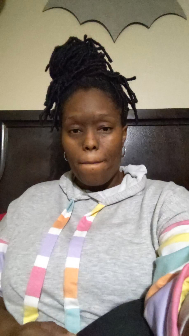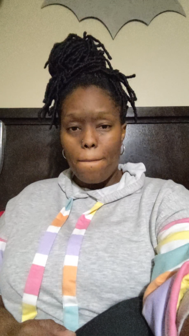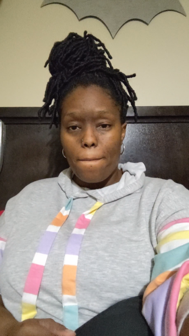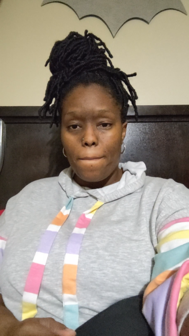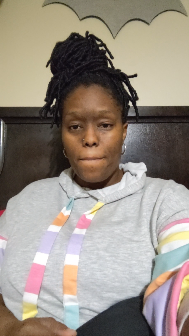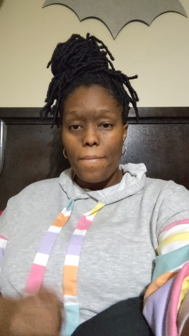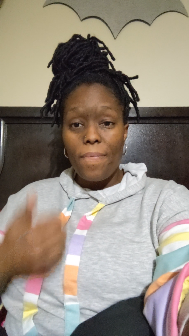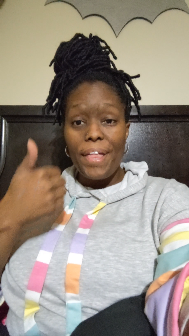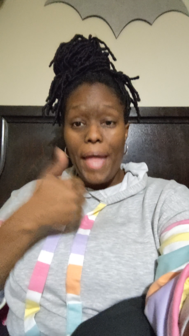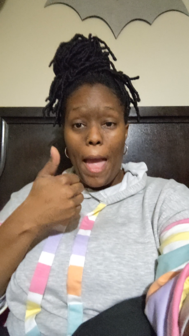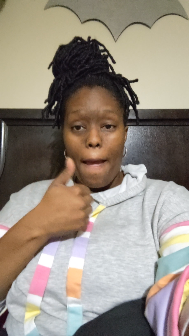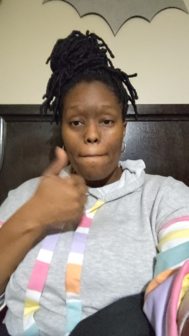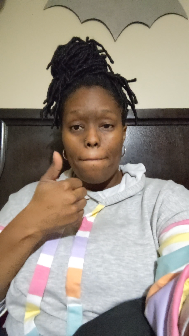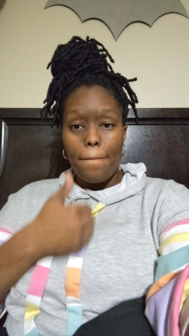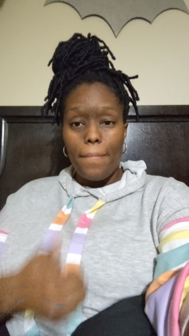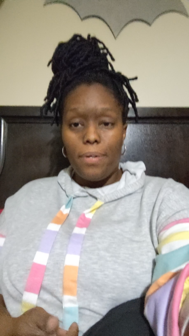game